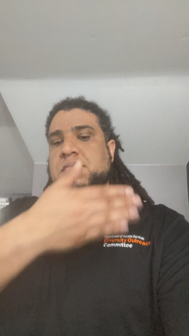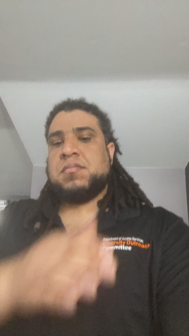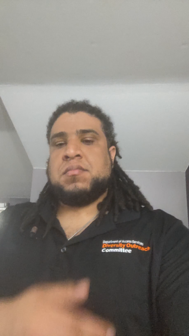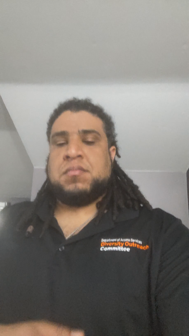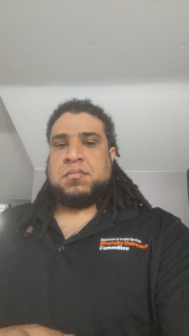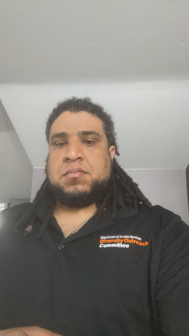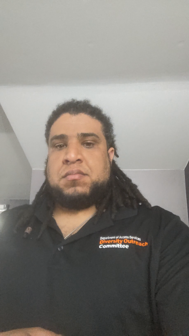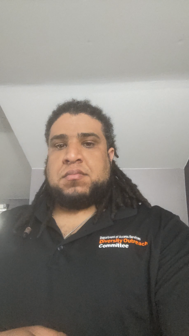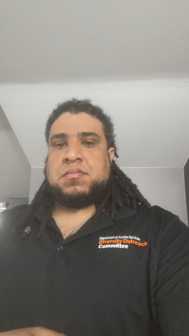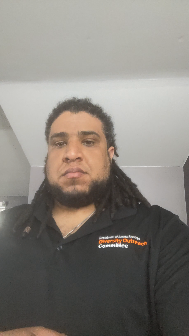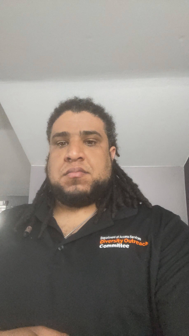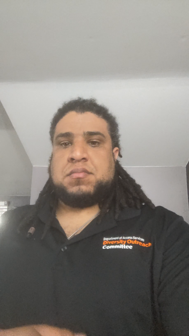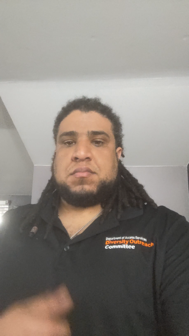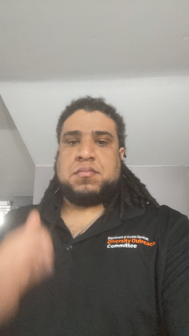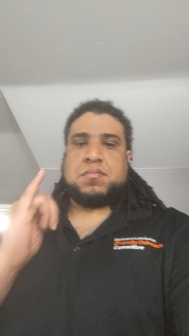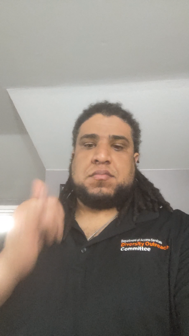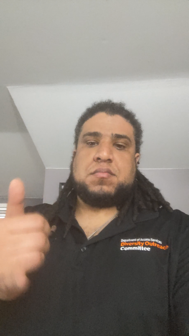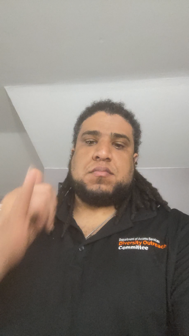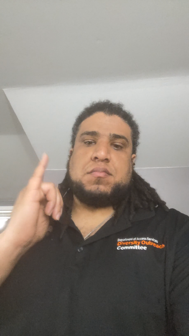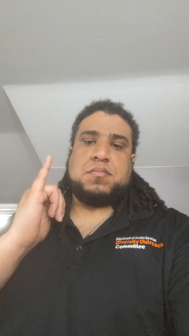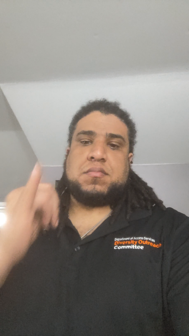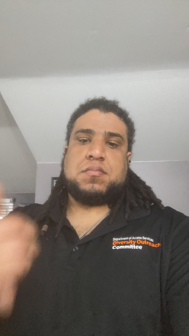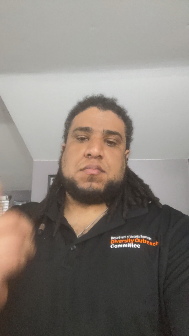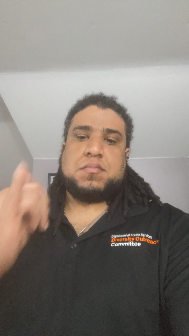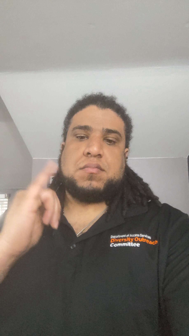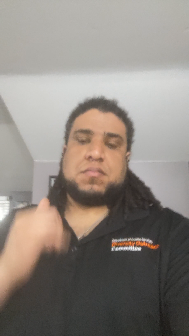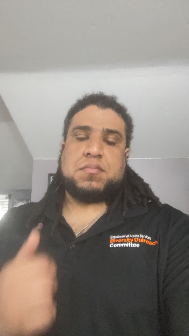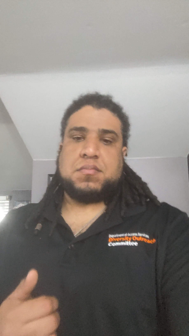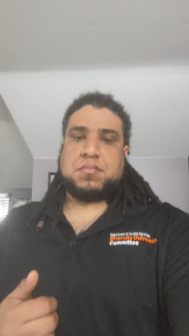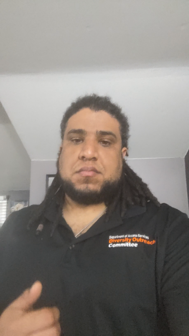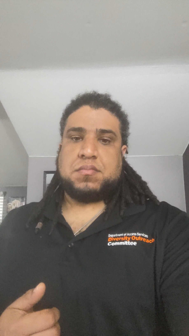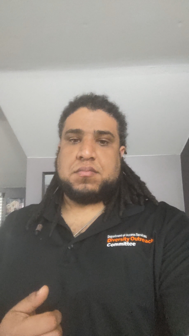rocking chair